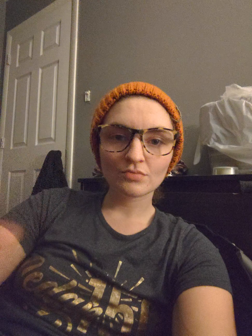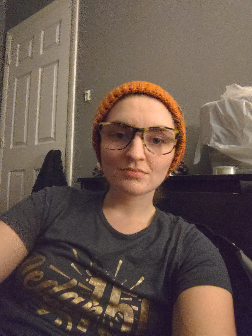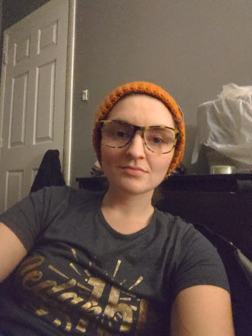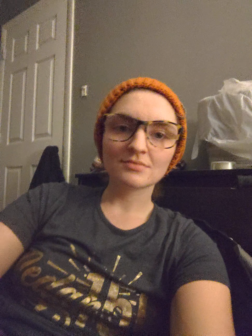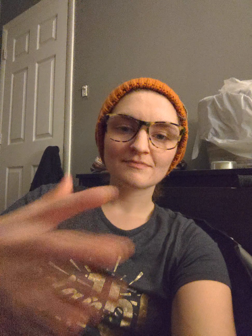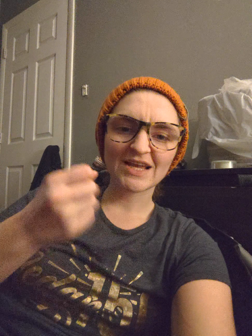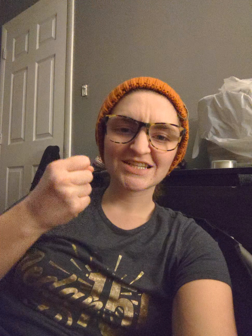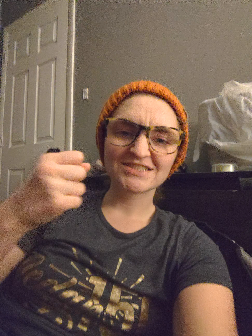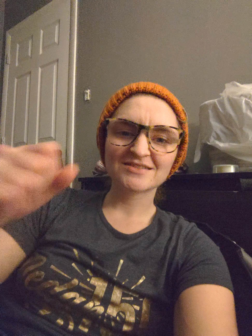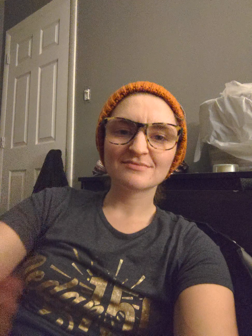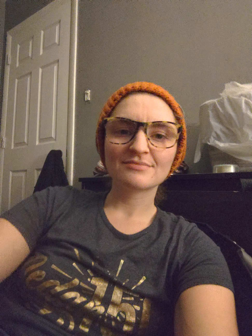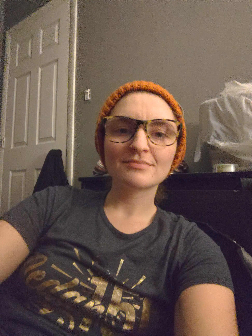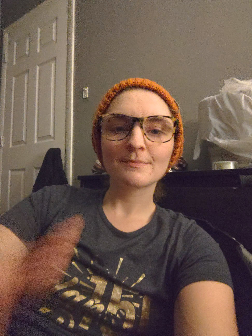fast